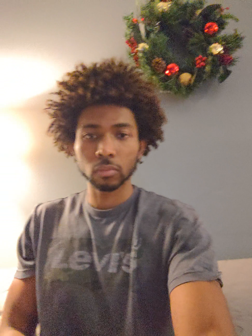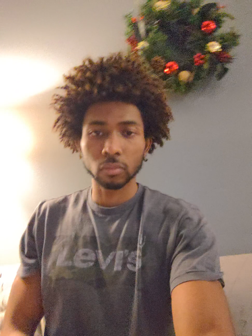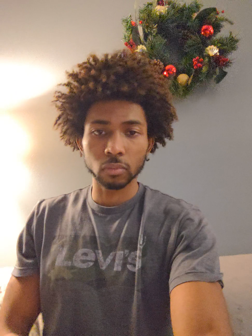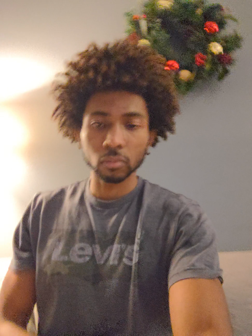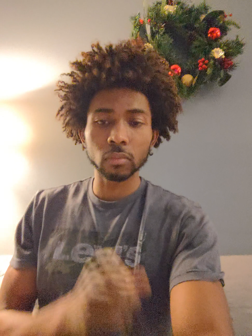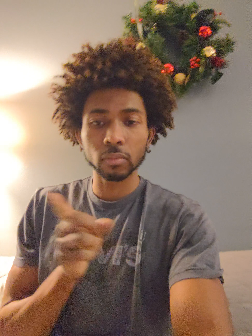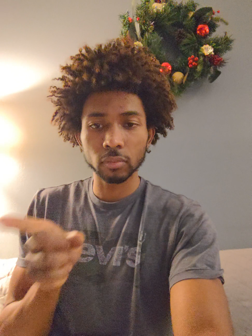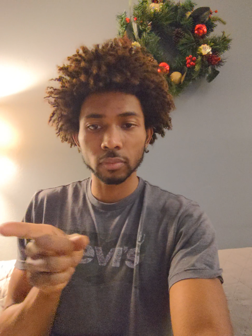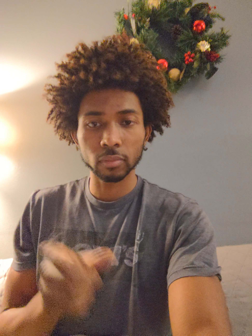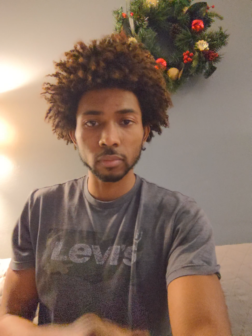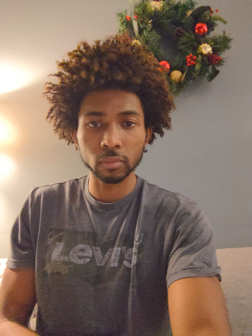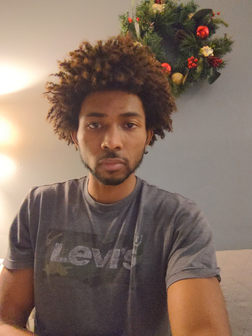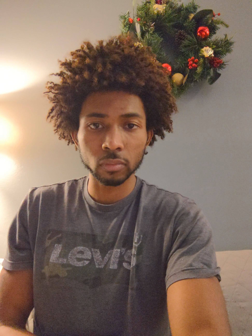he/she/it